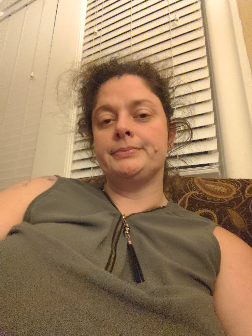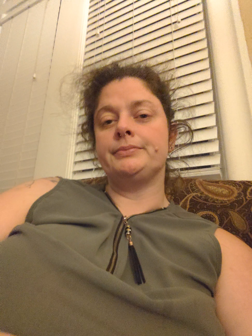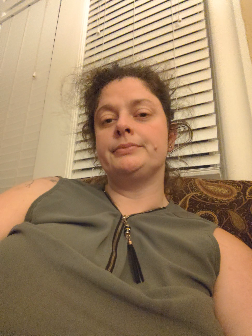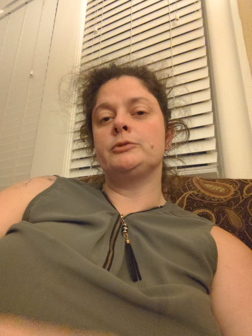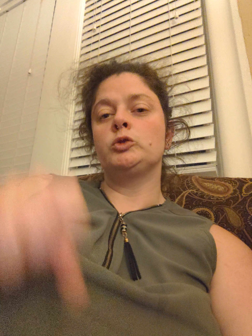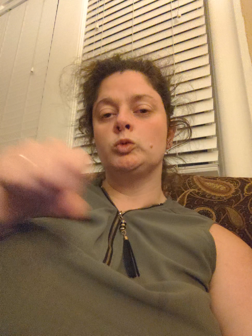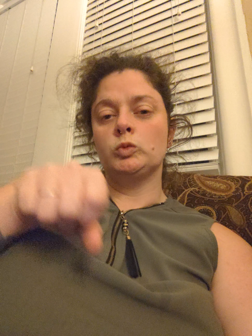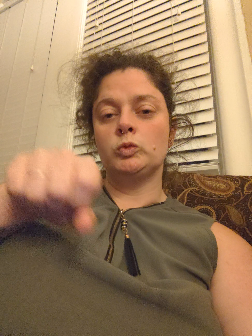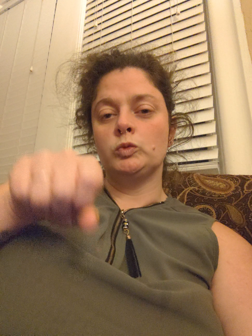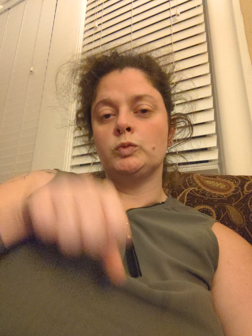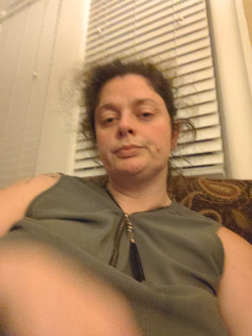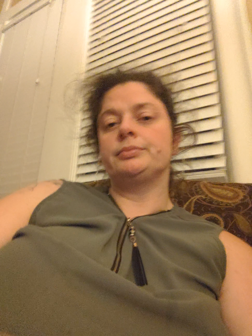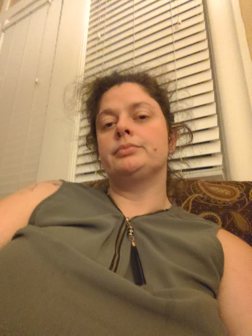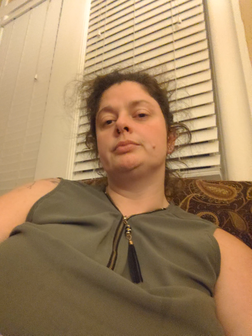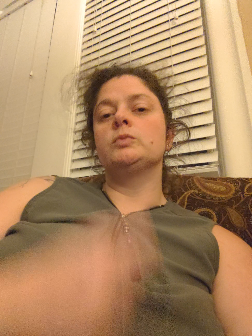shoe